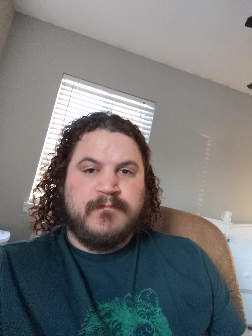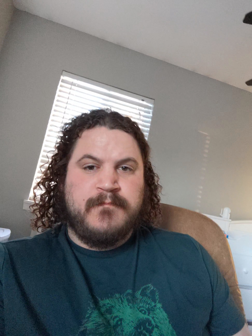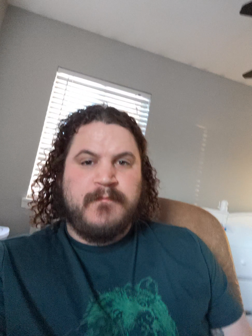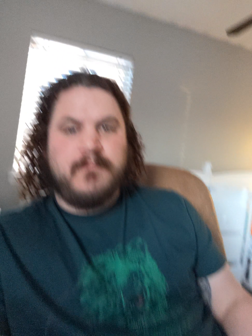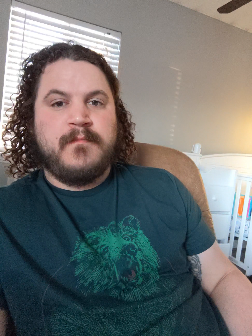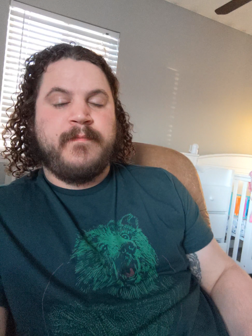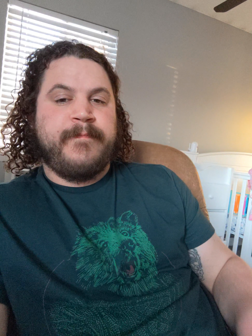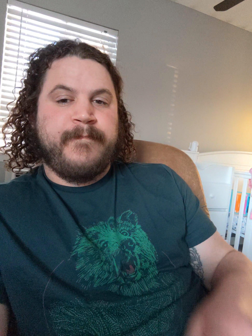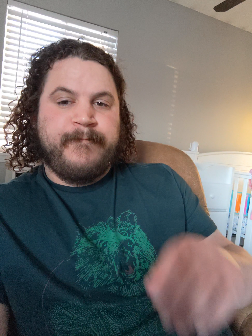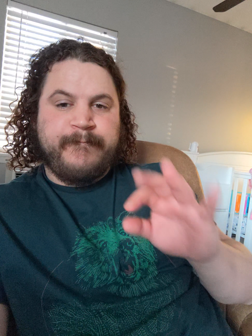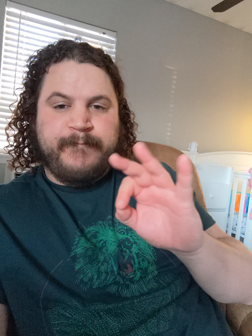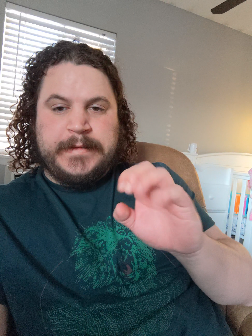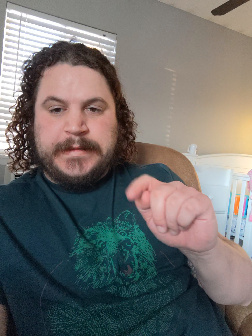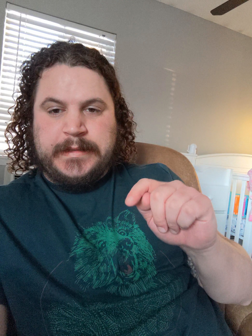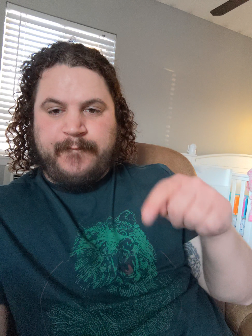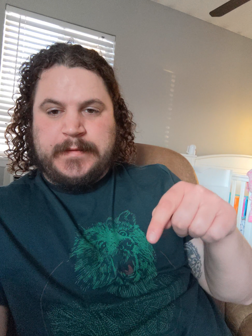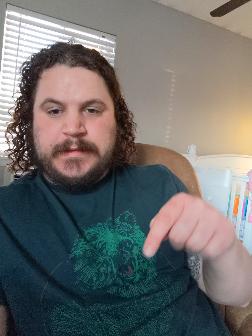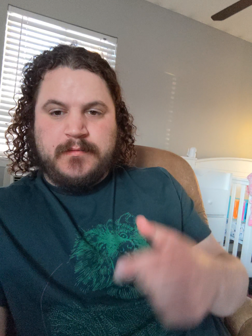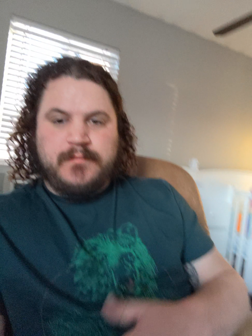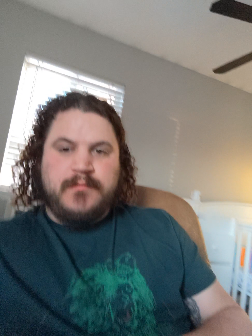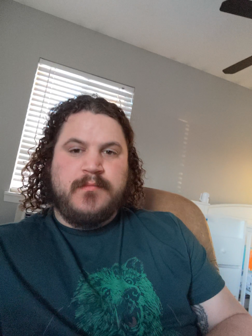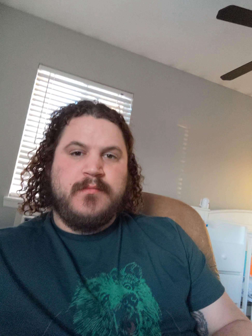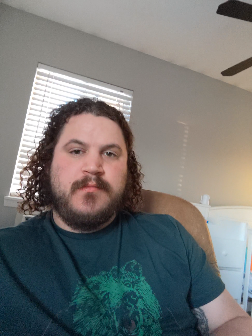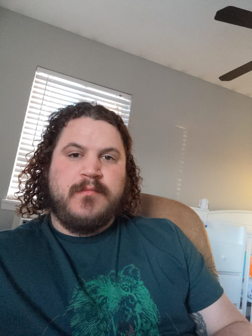feet